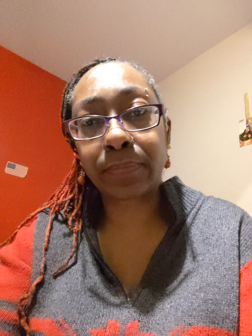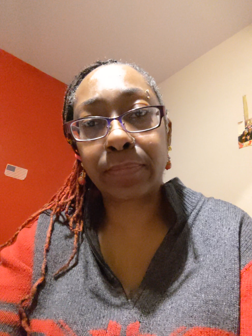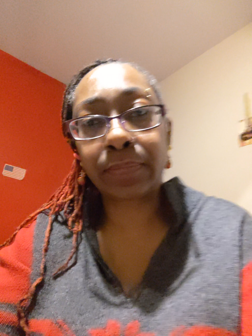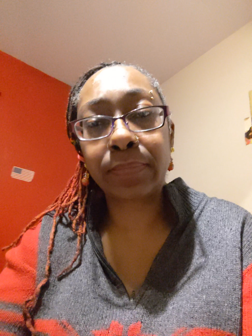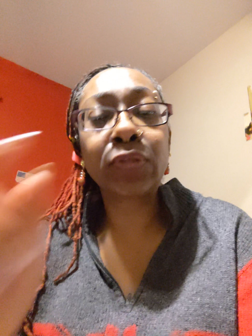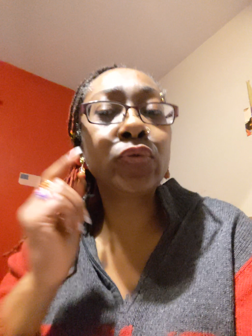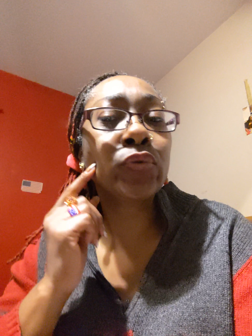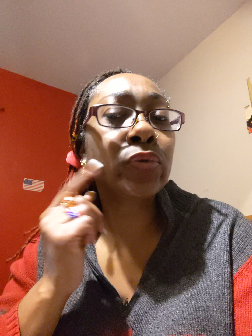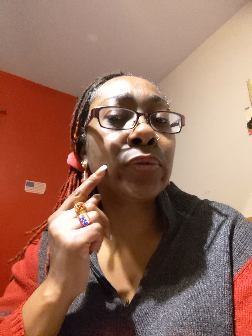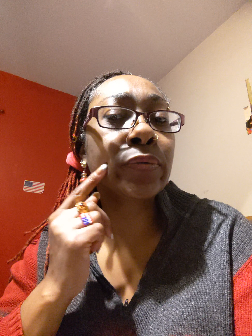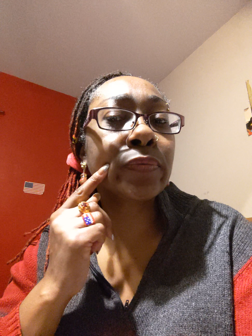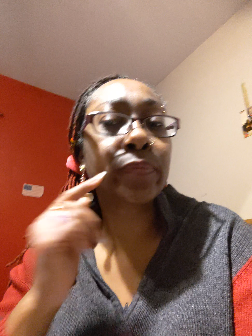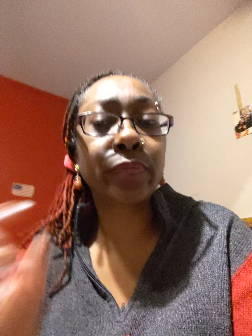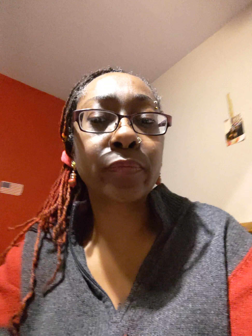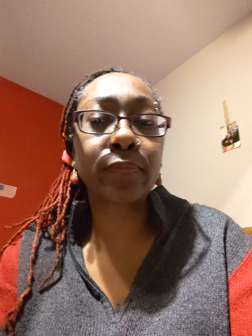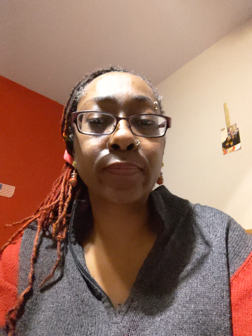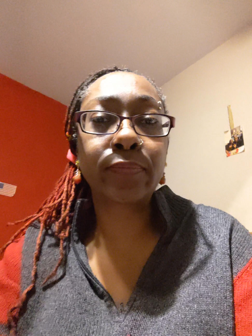cheek